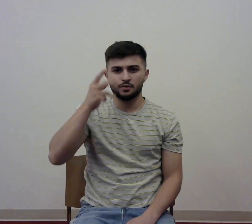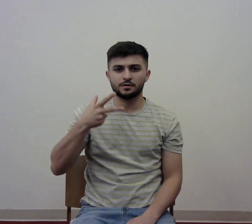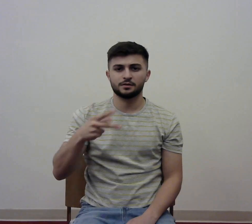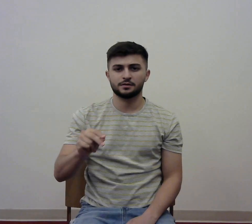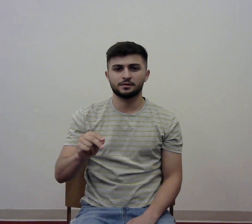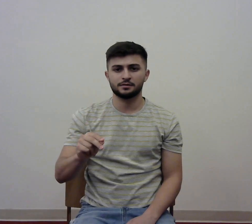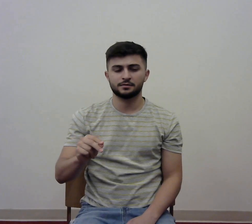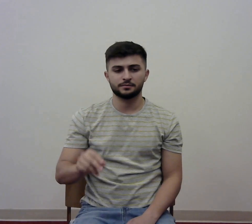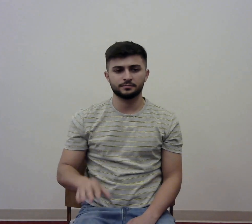harda